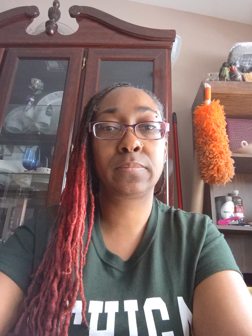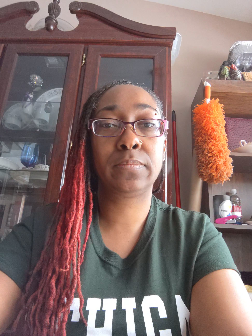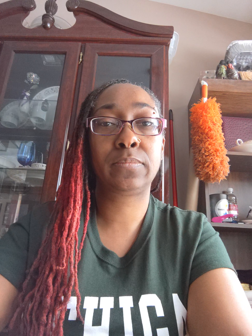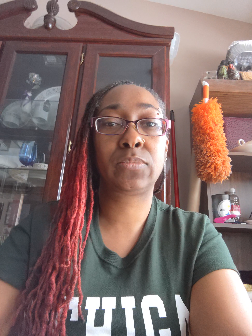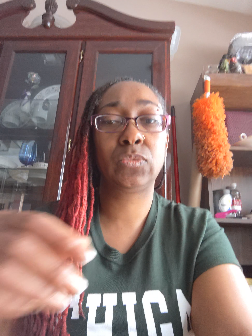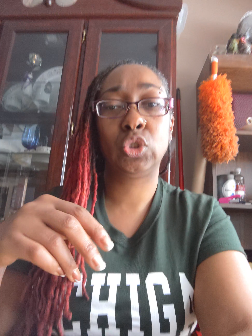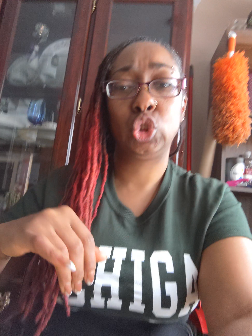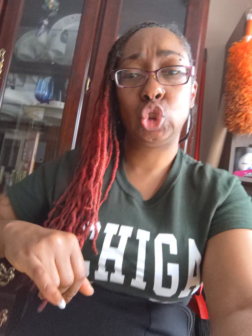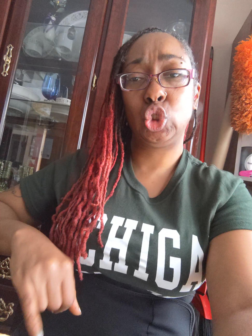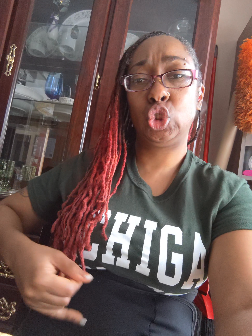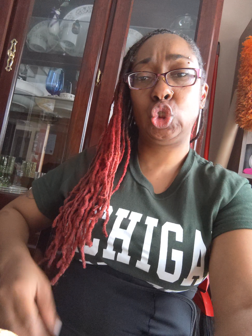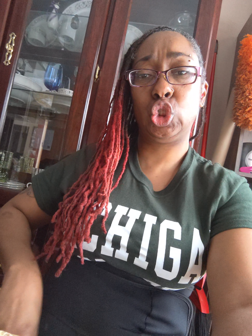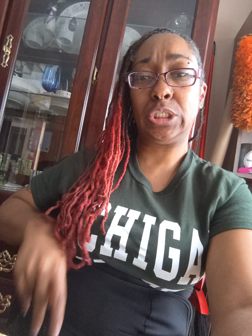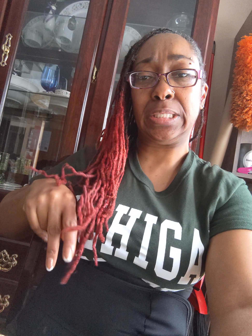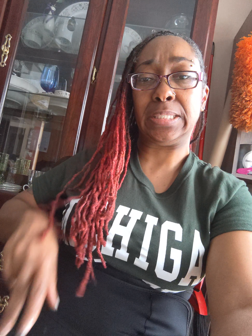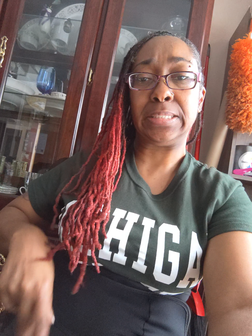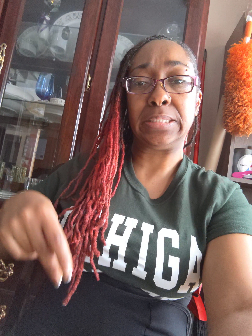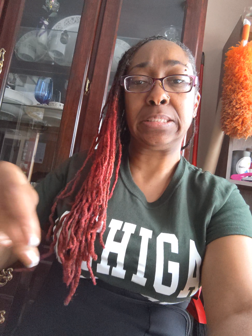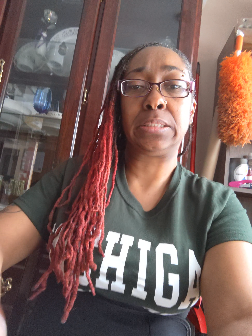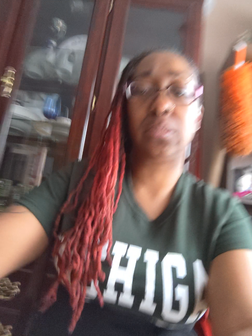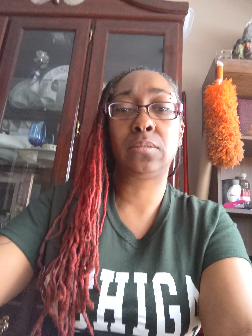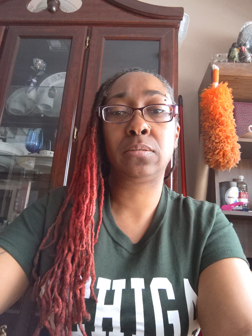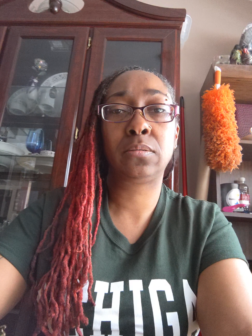jeans